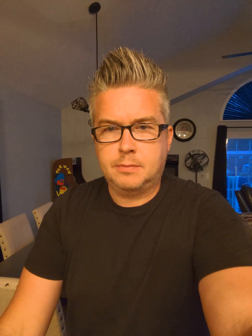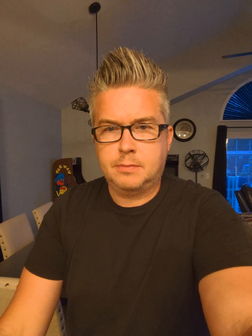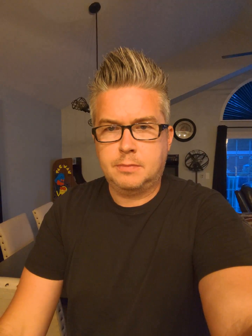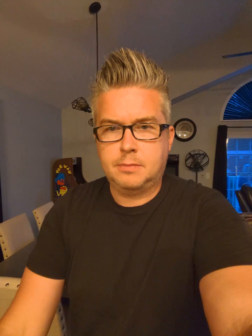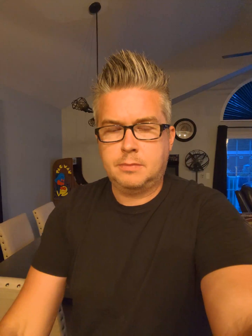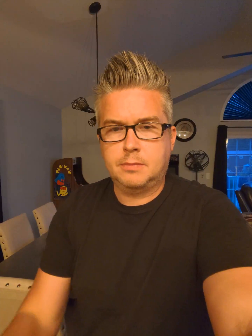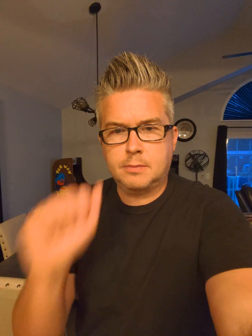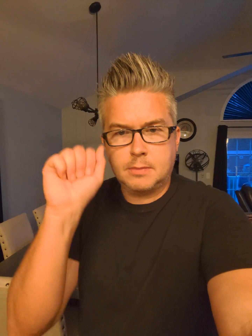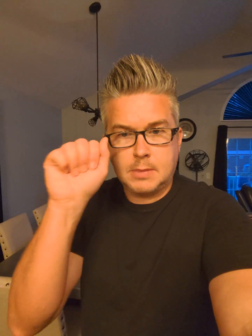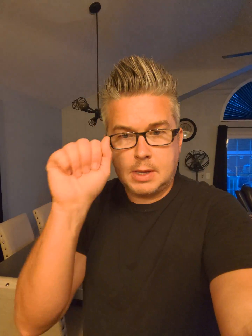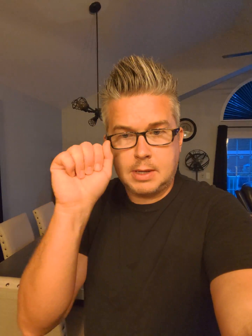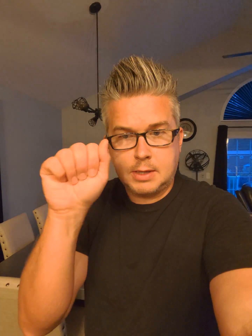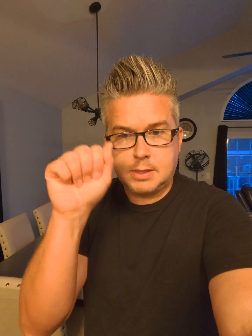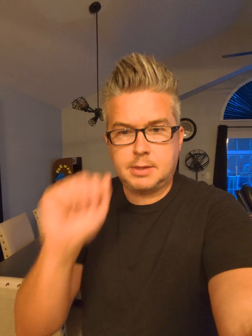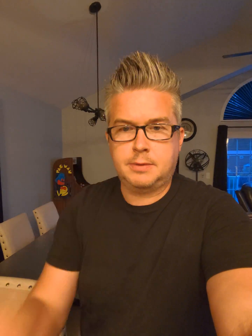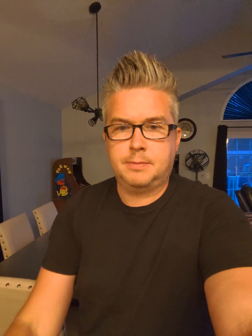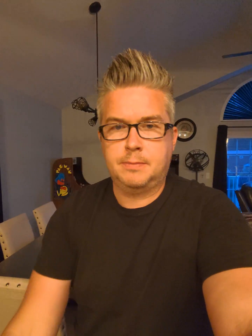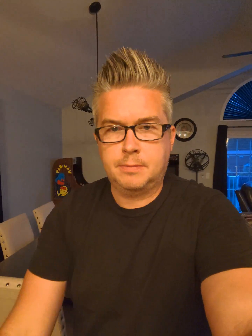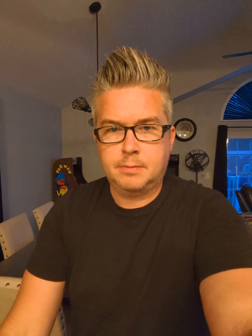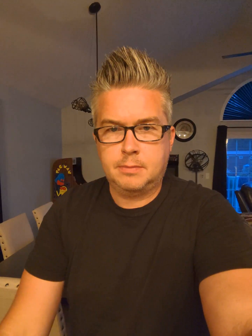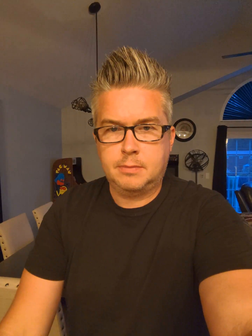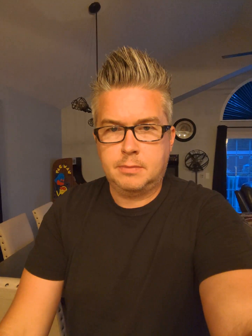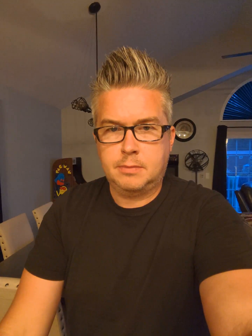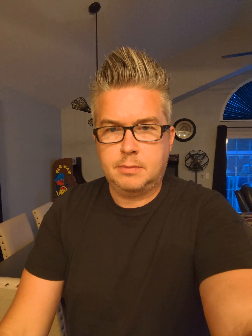knock